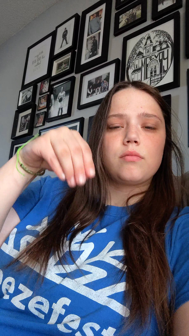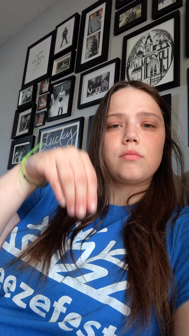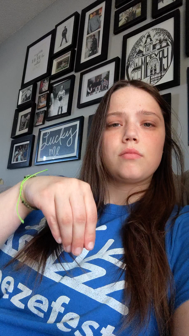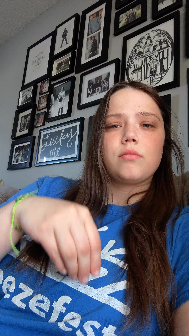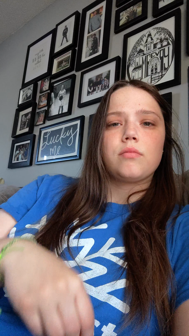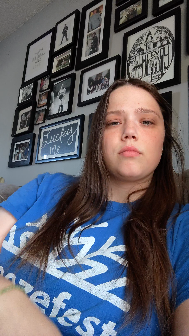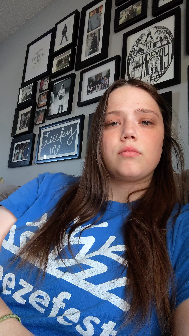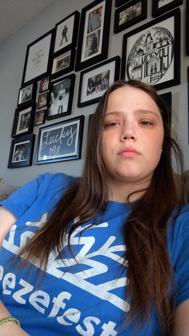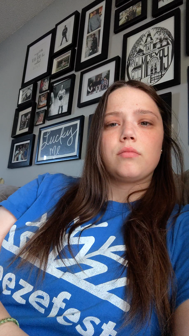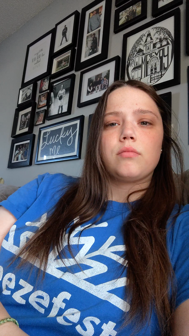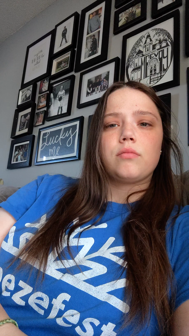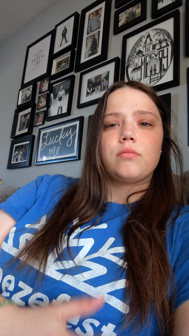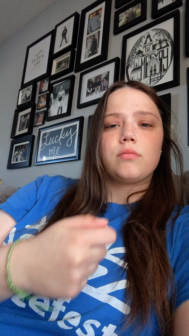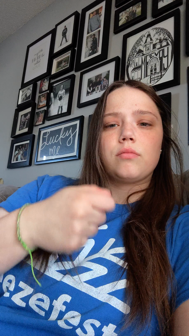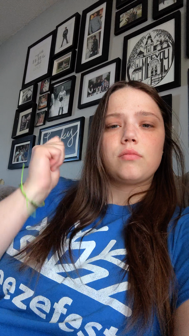pull